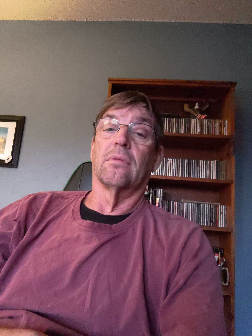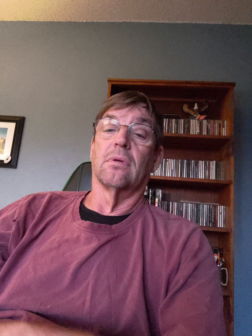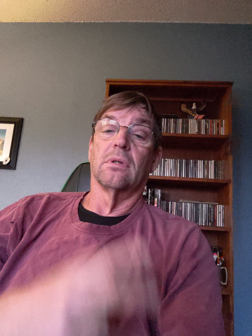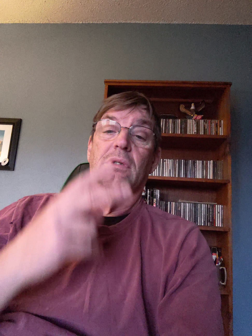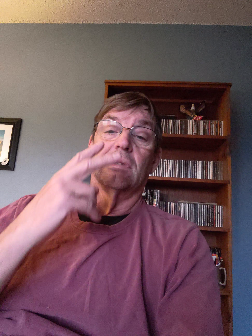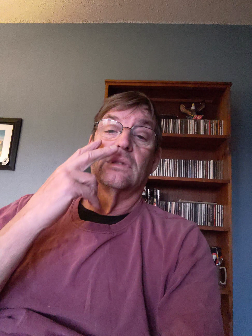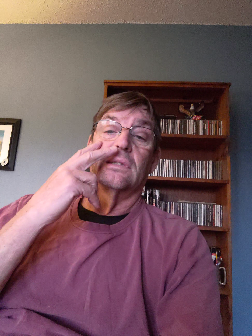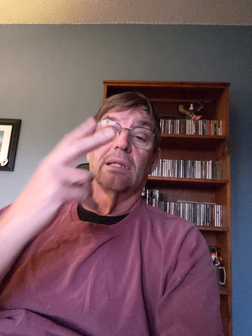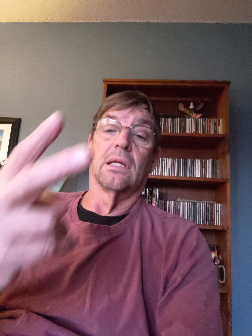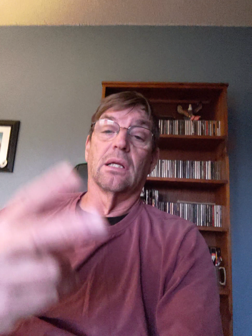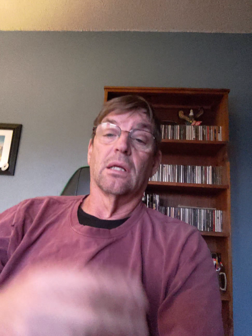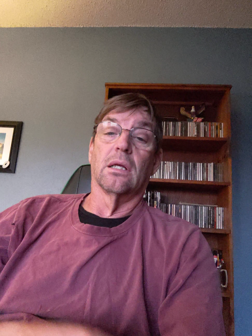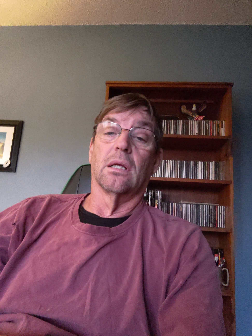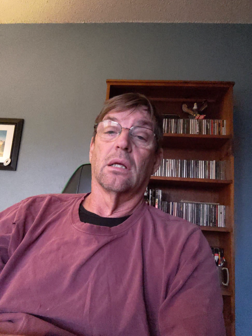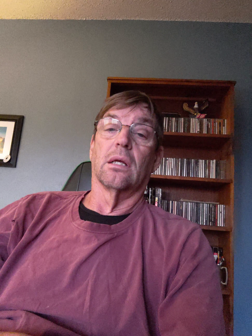see